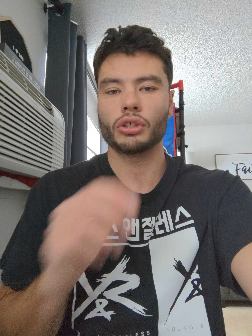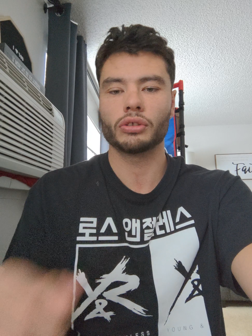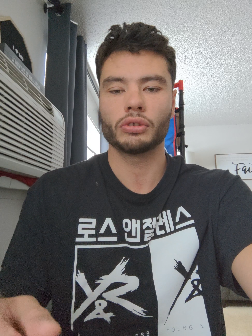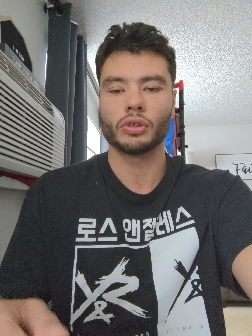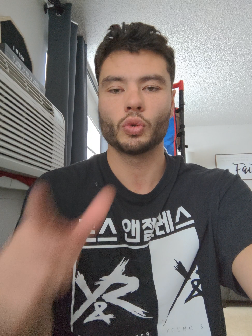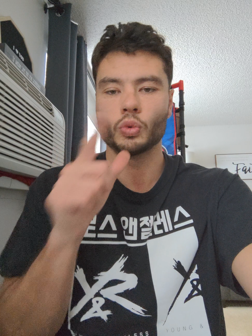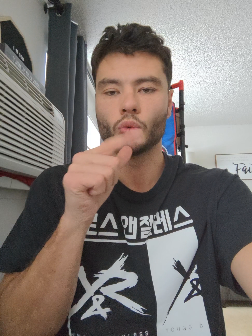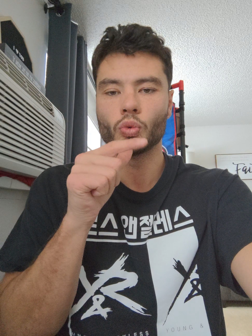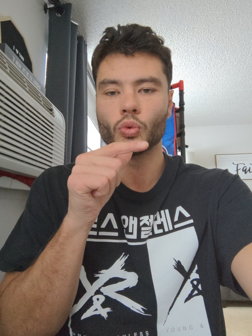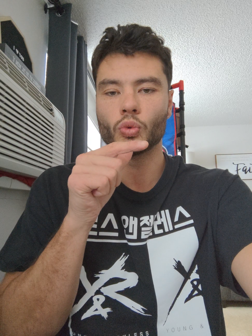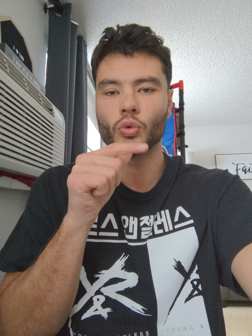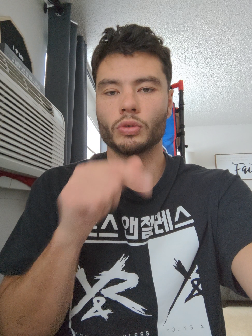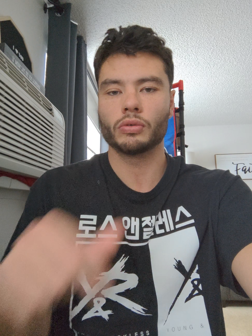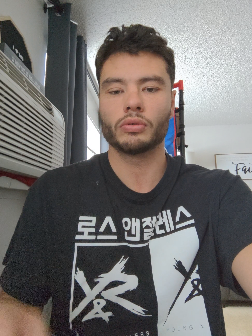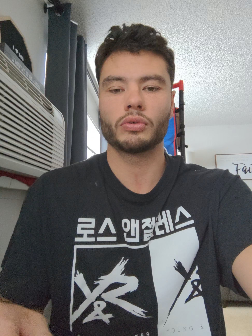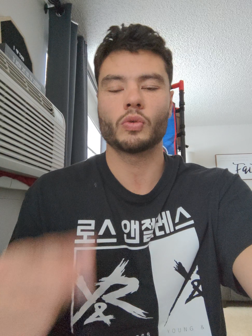who